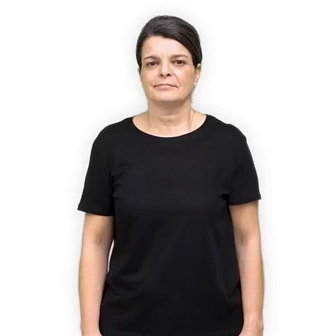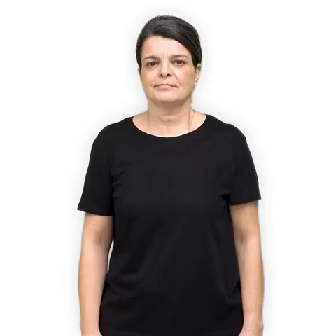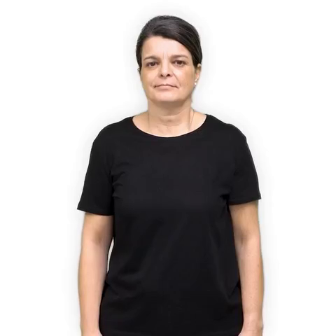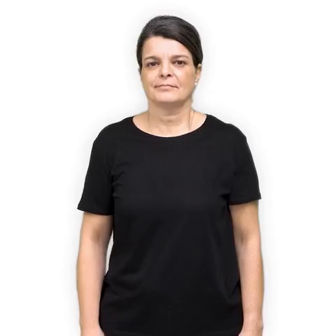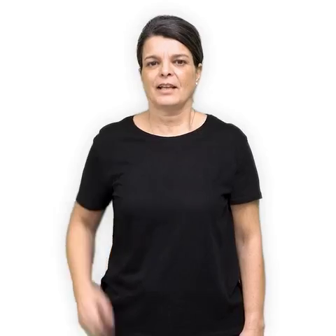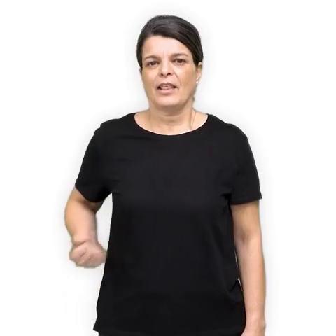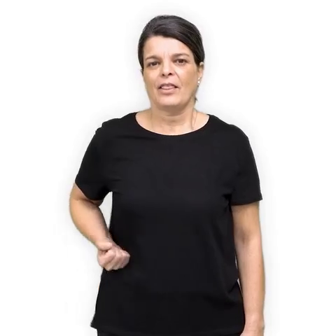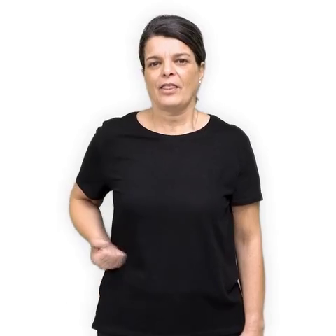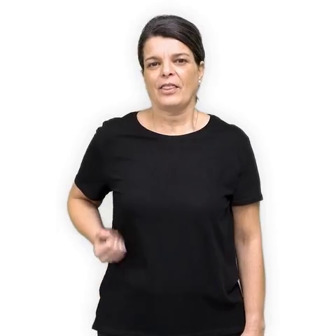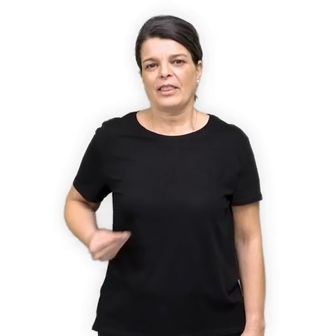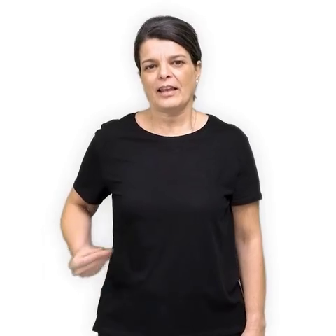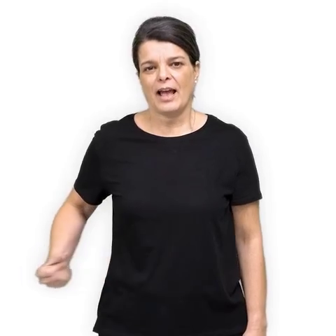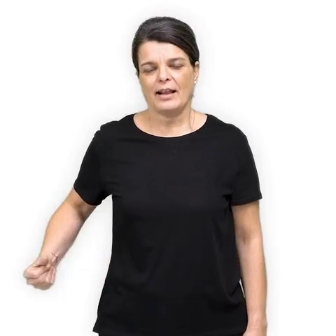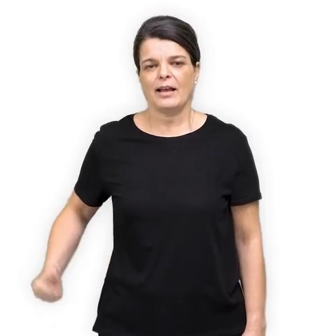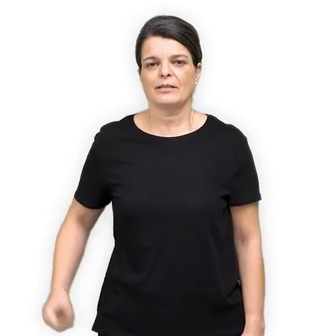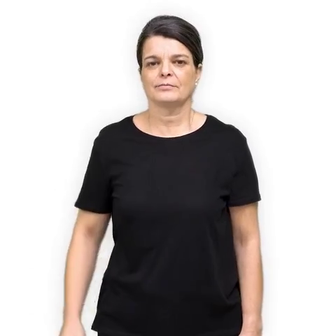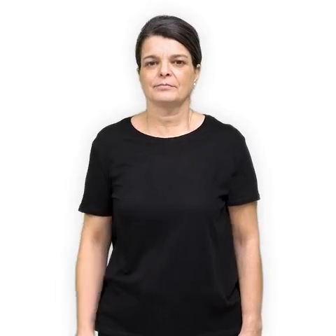caca diarrea